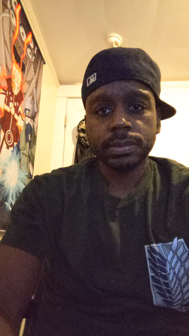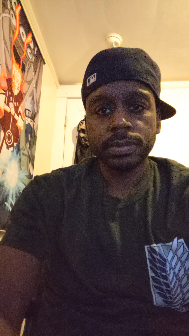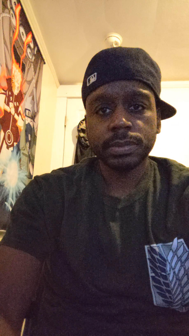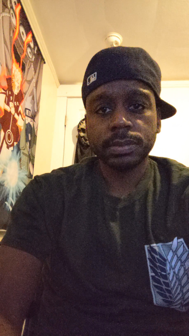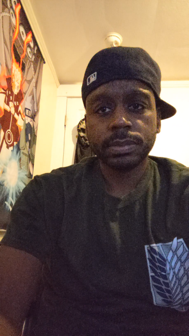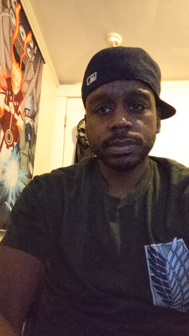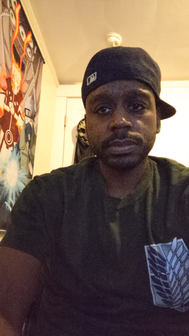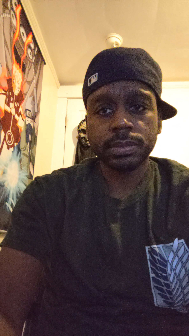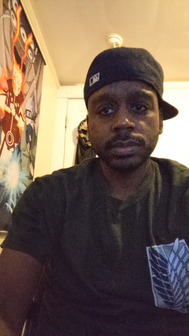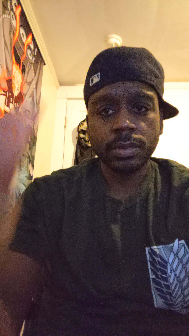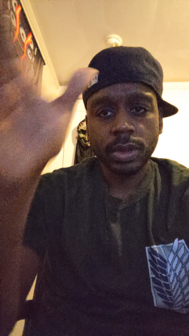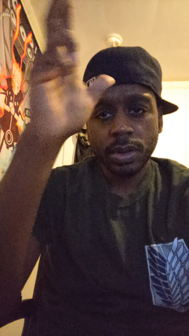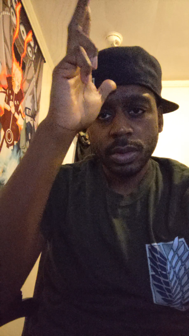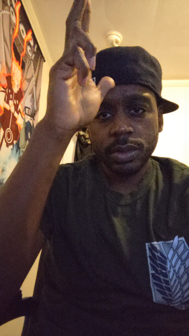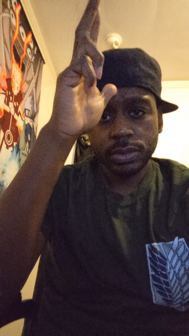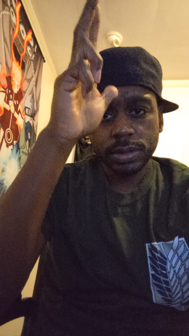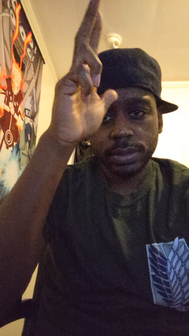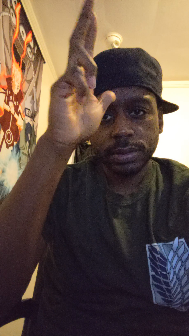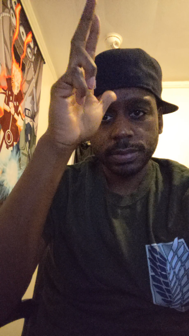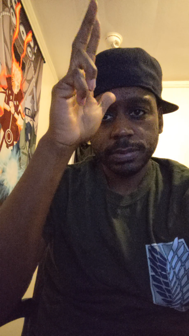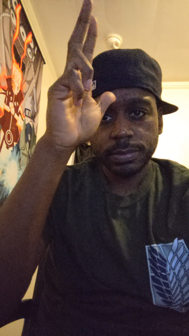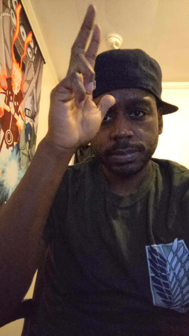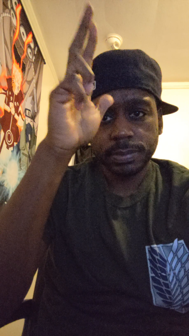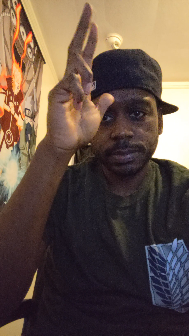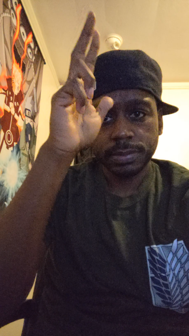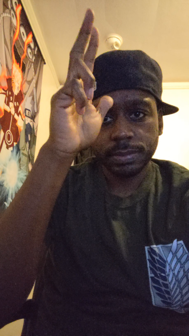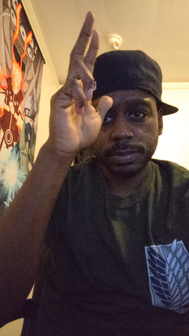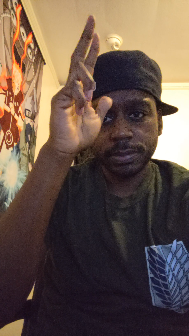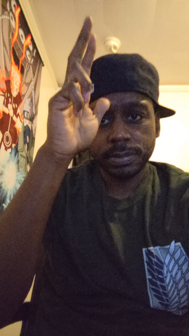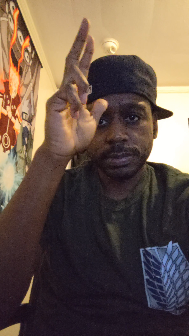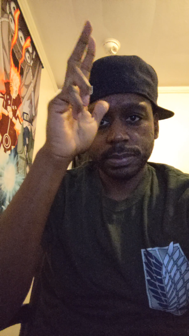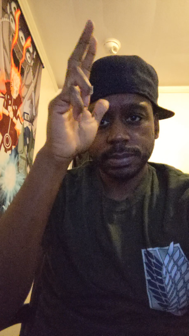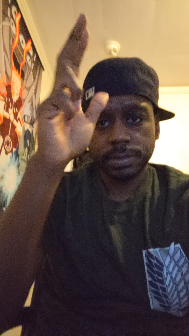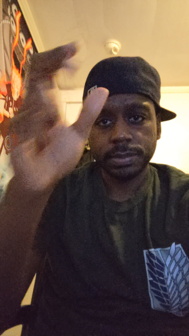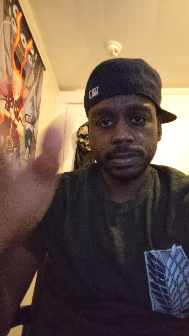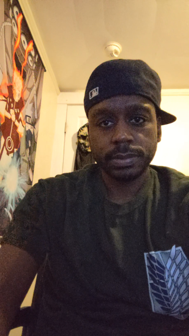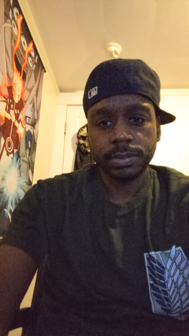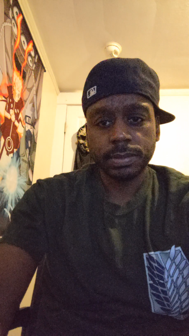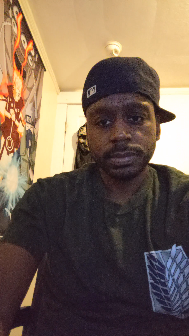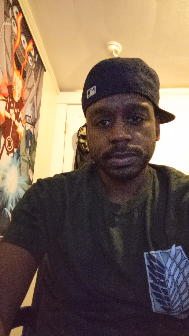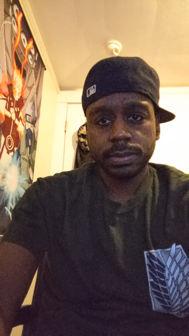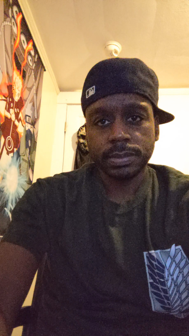rooster